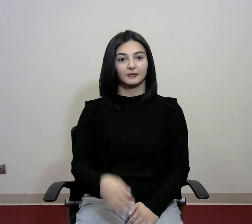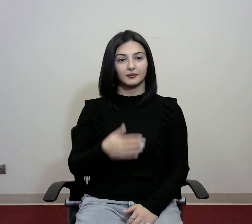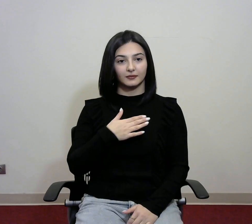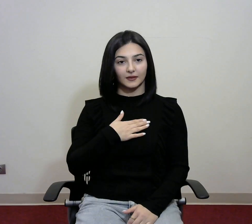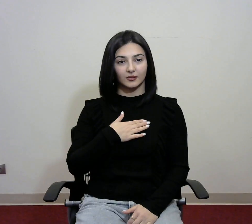mən